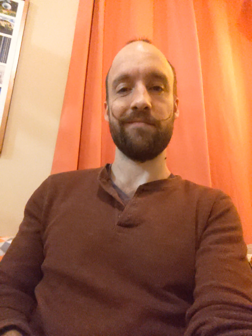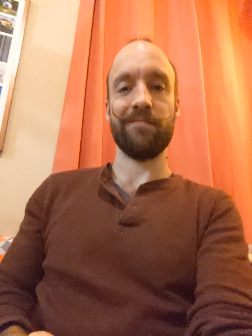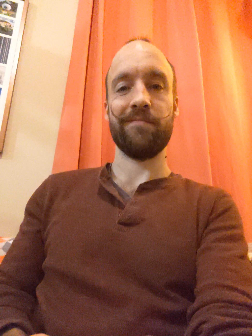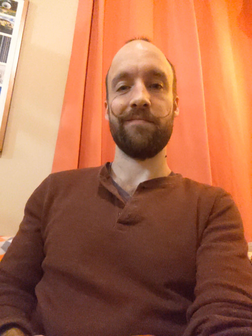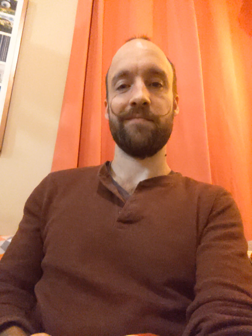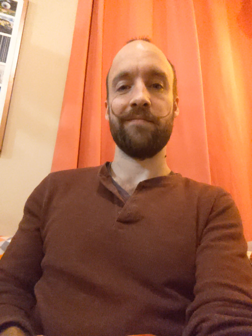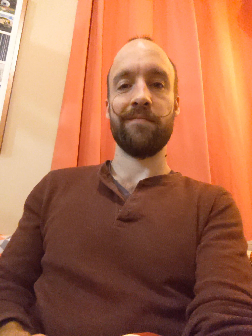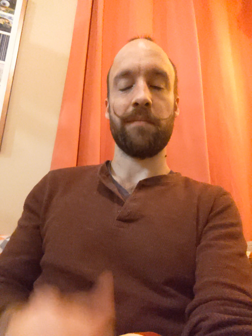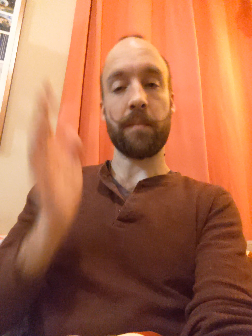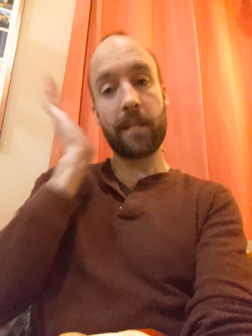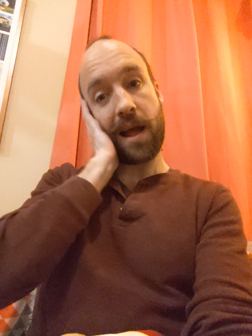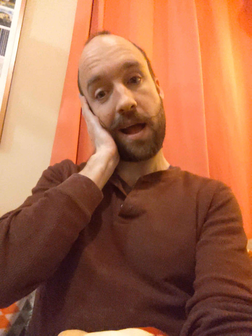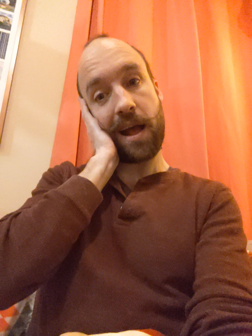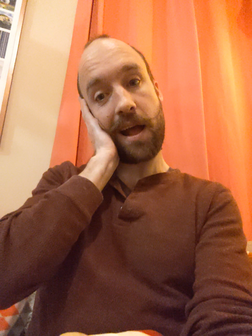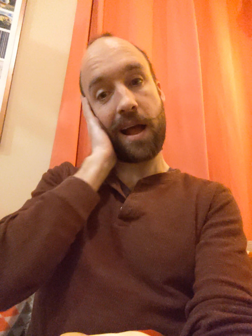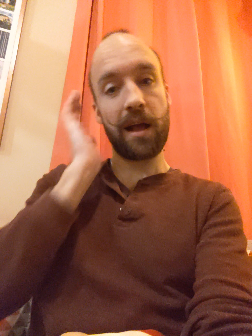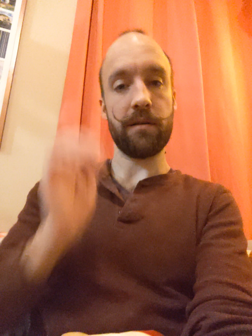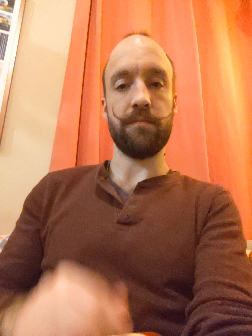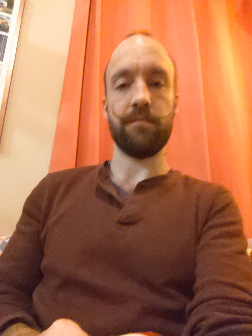bed